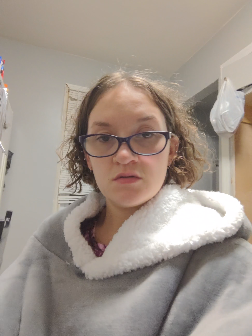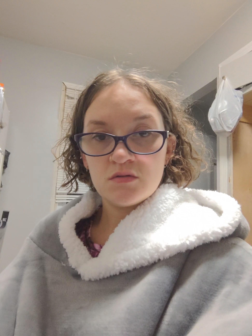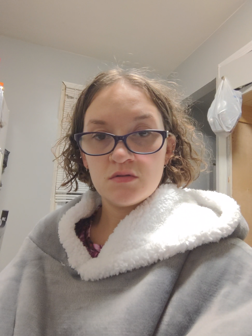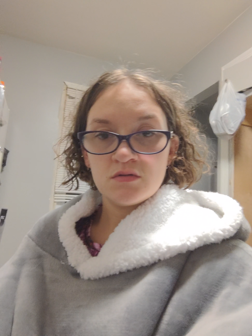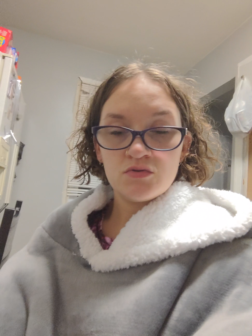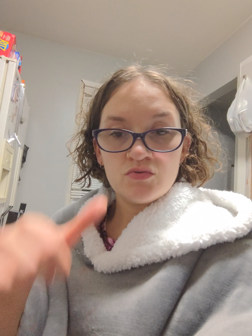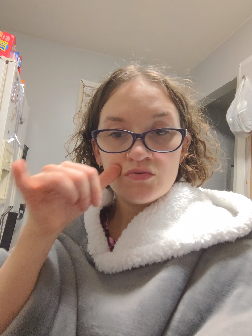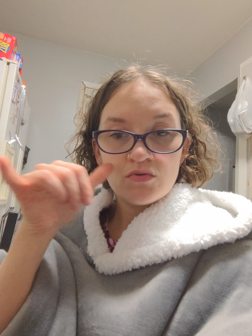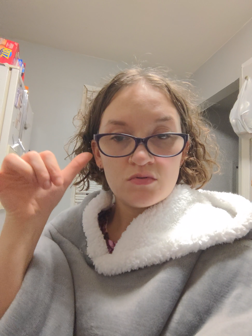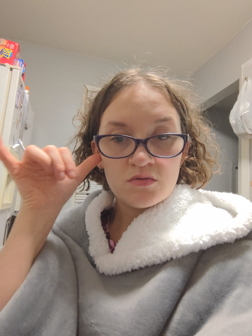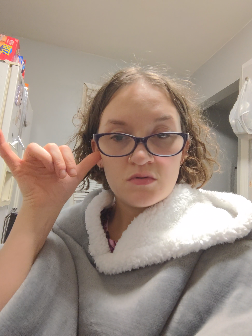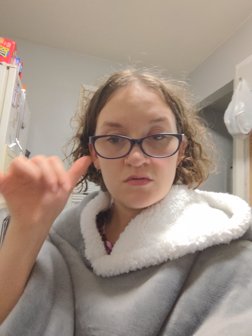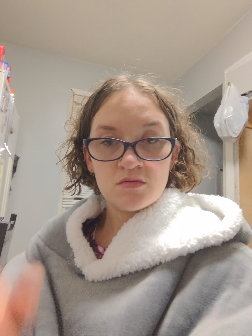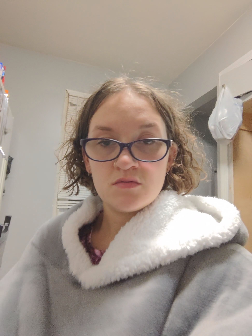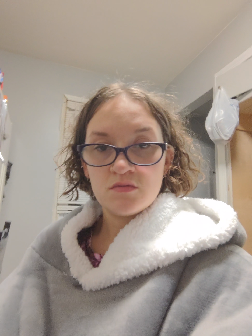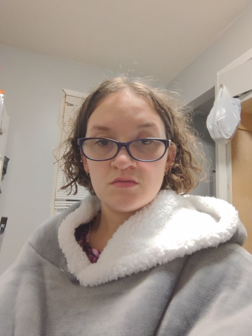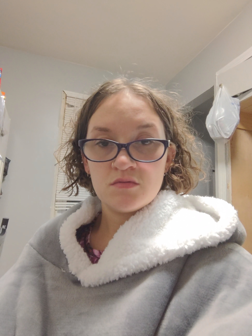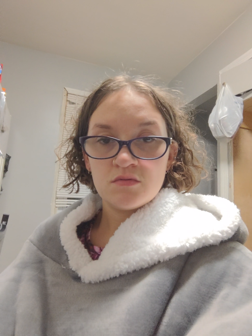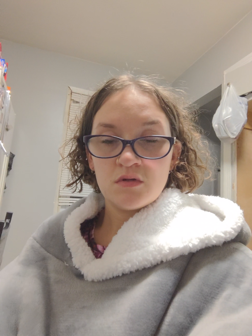yesterday